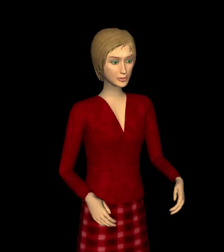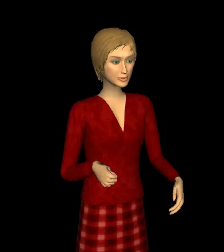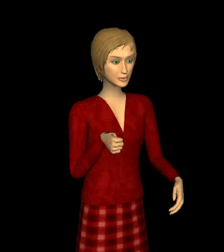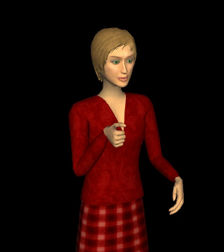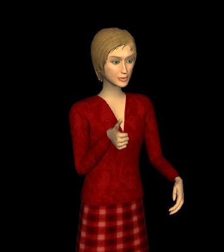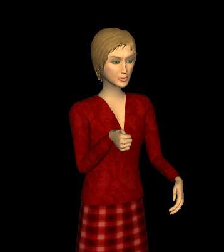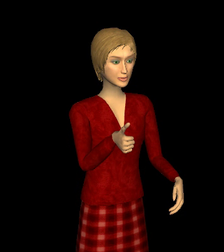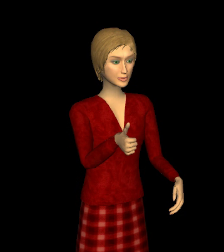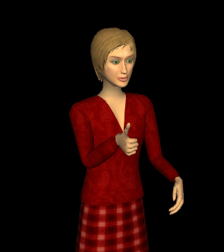قريبا